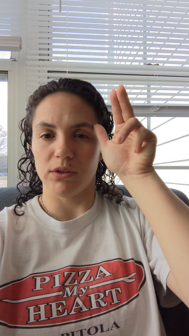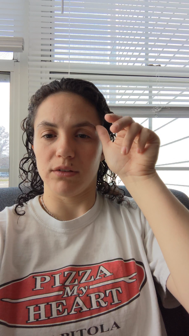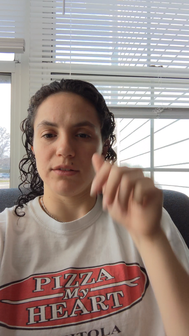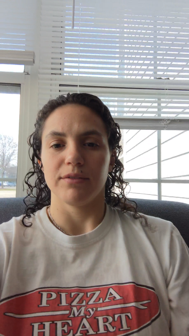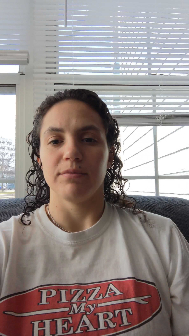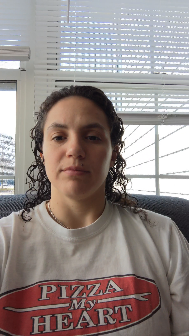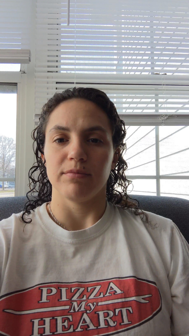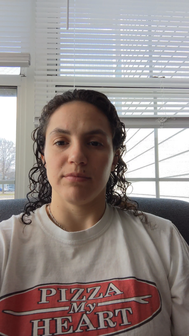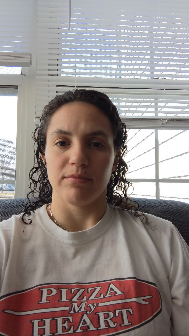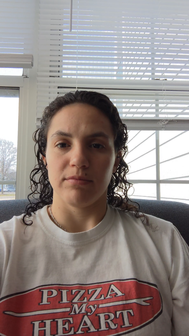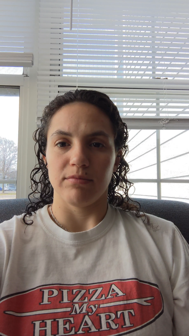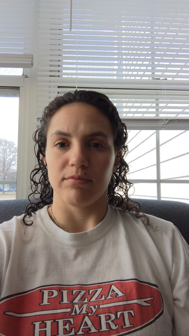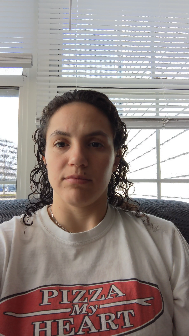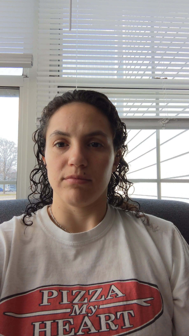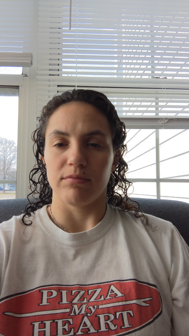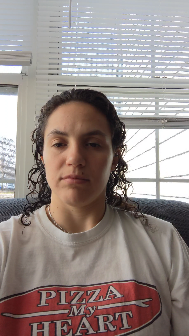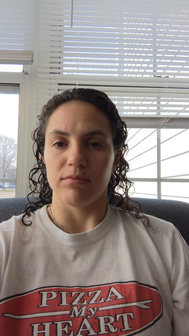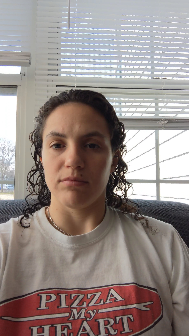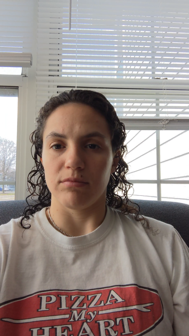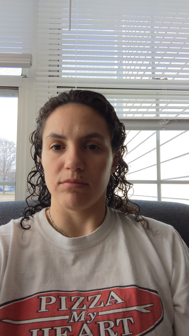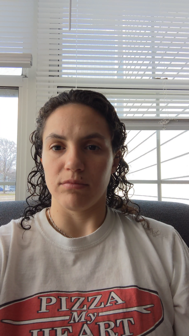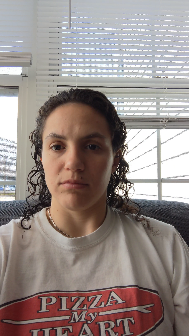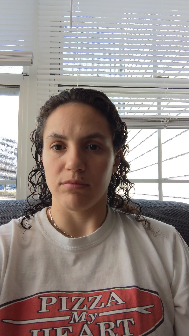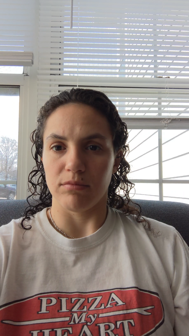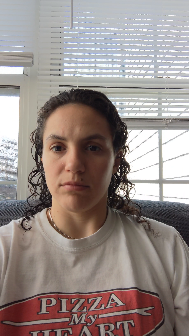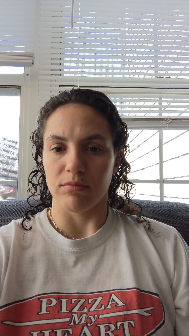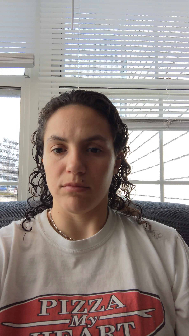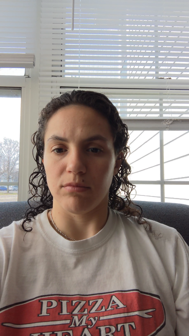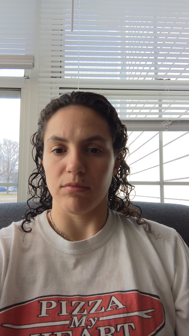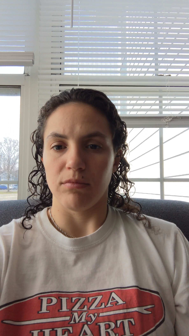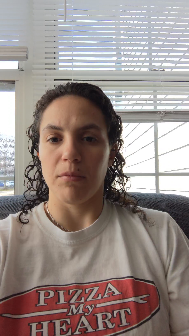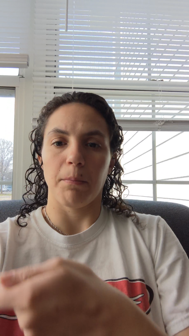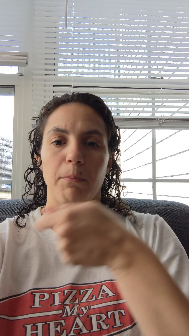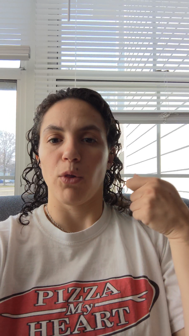pull